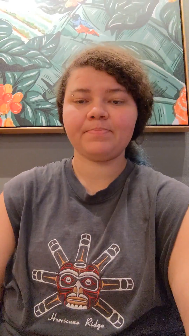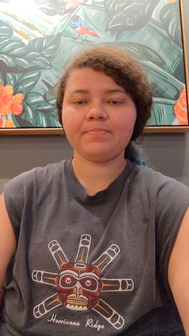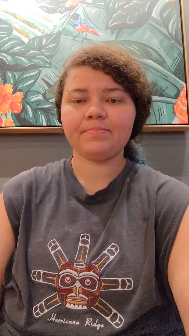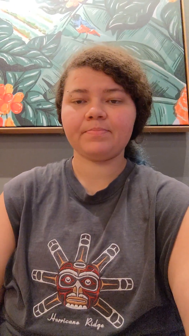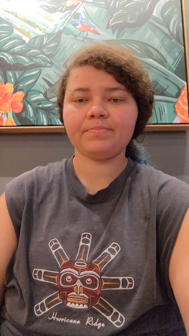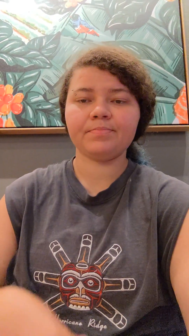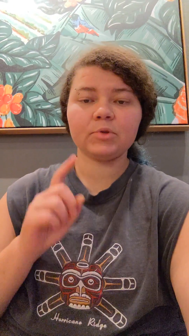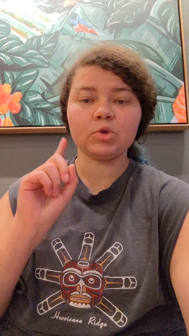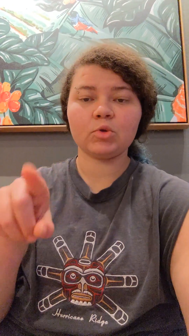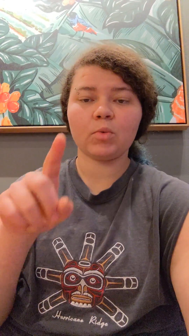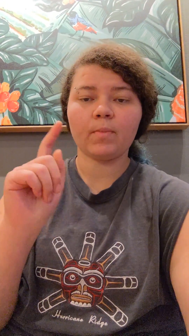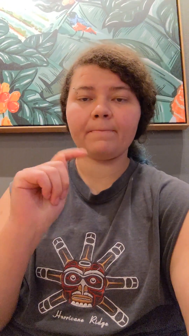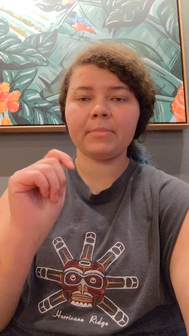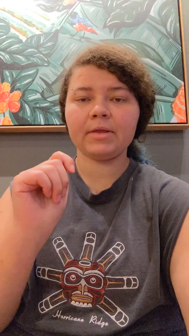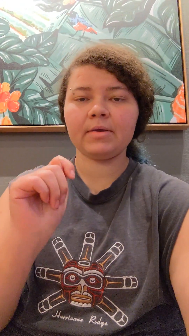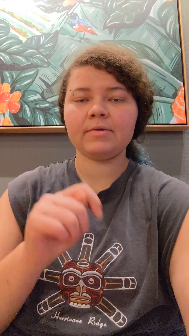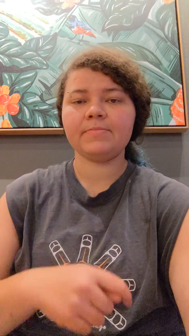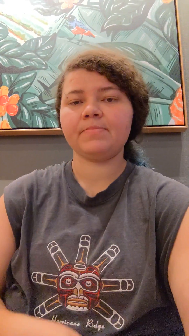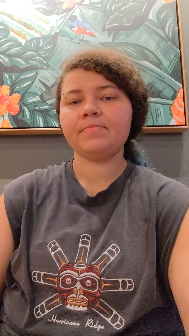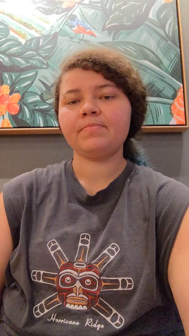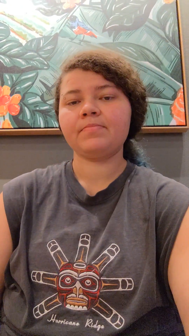go potty